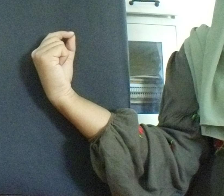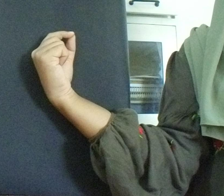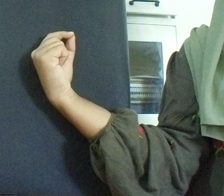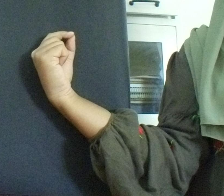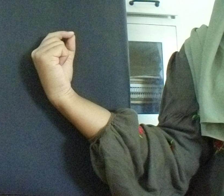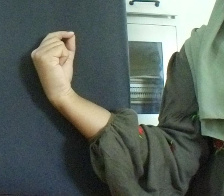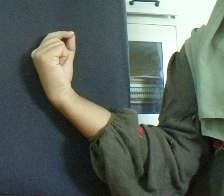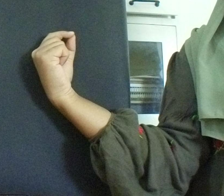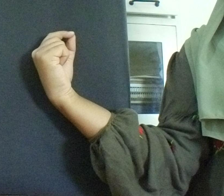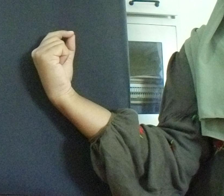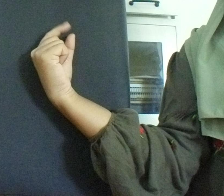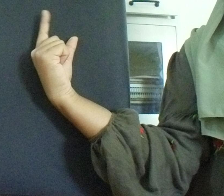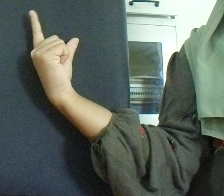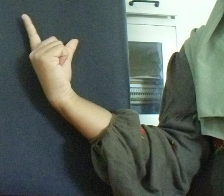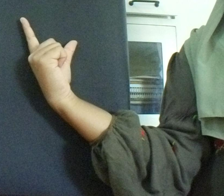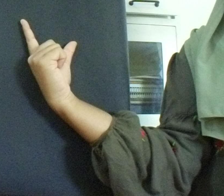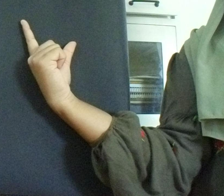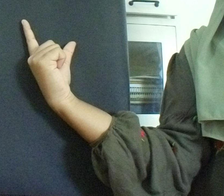thief